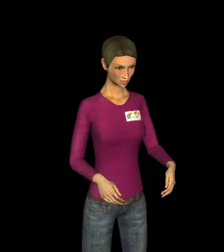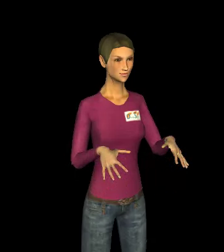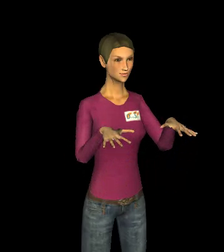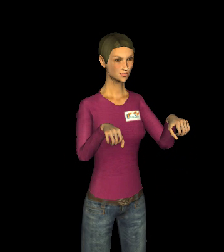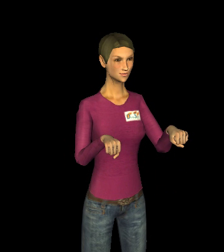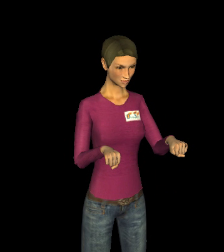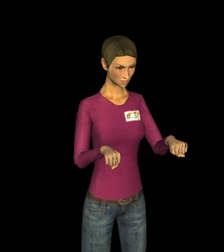مشغول